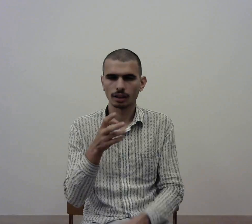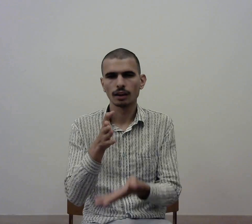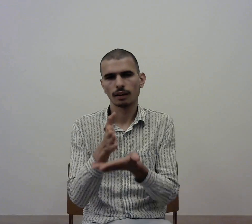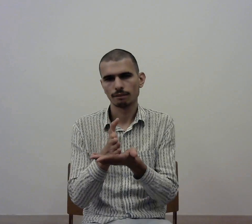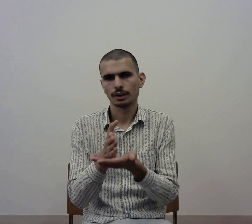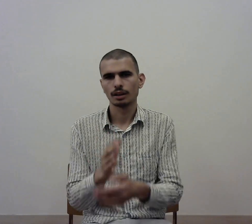var